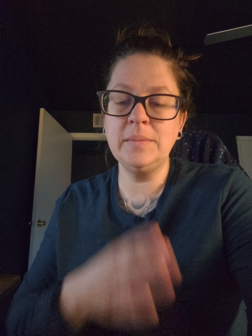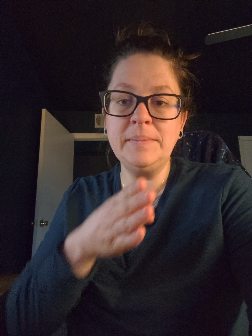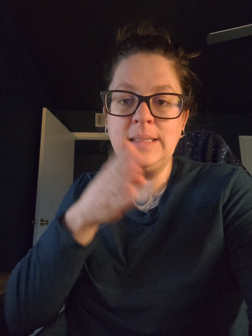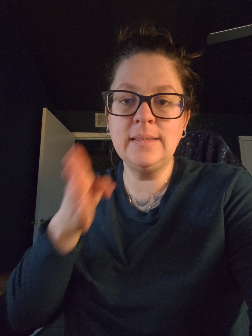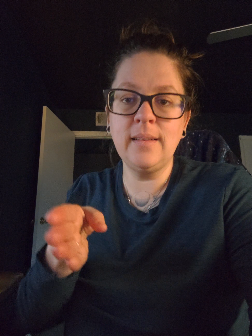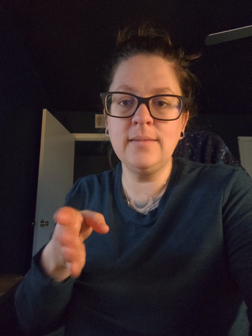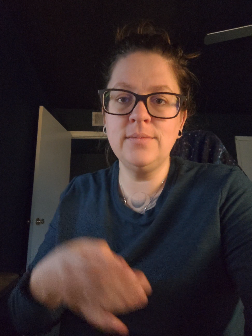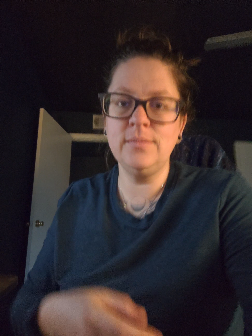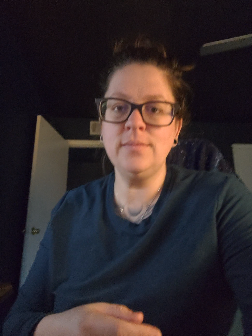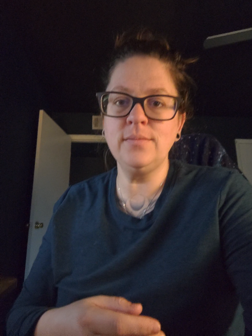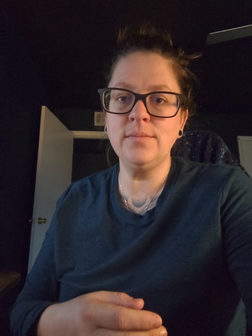beside